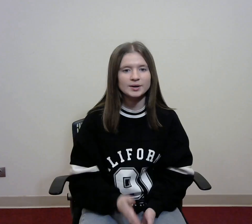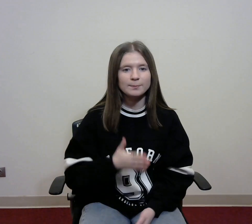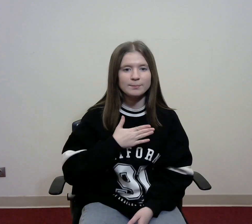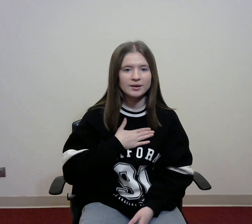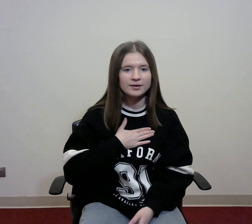mən